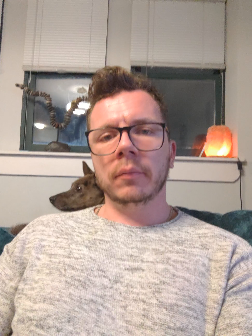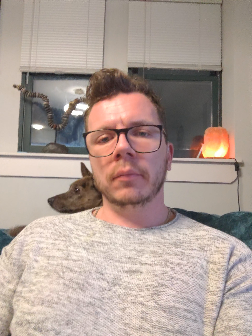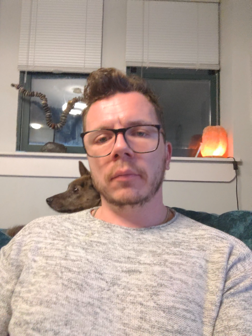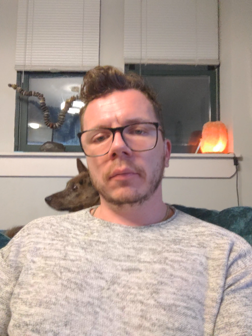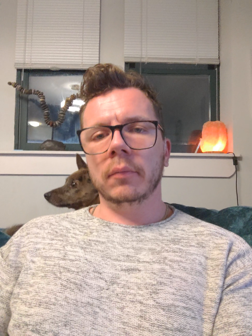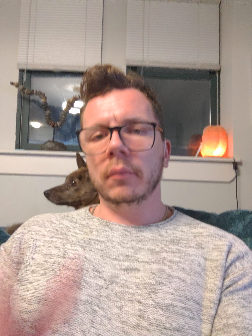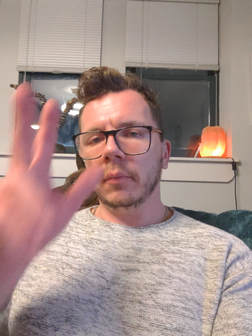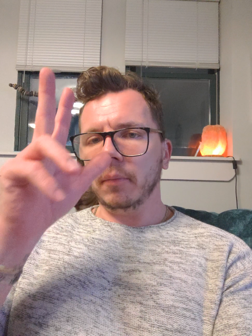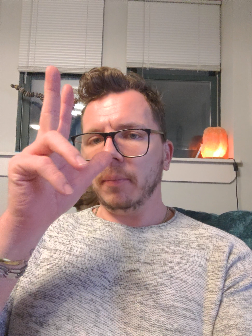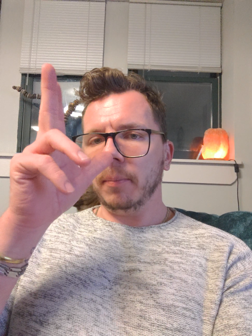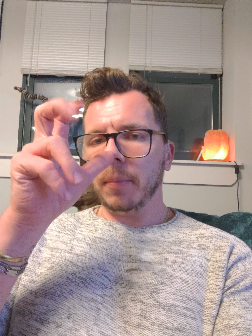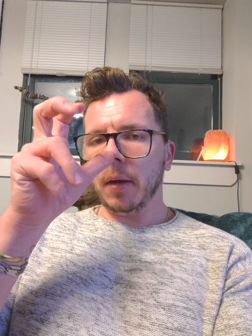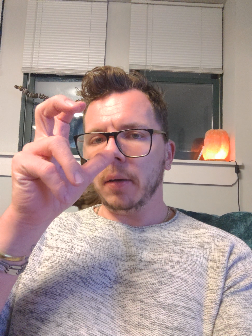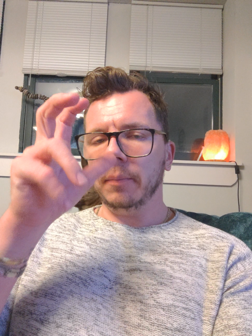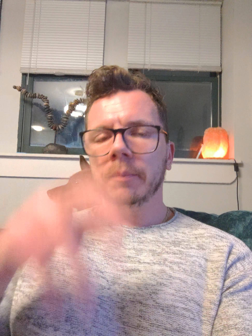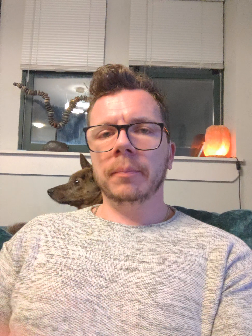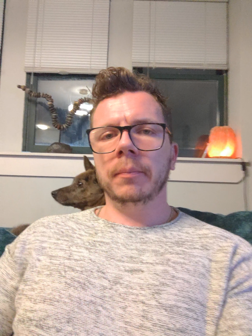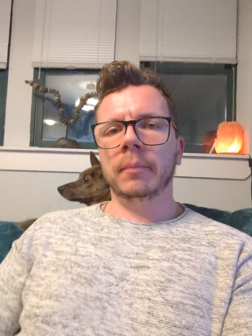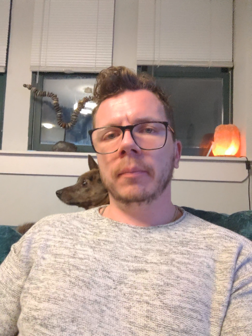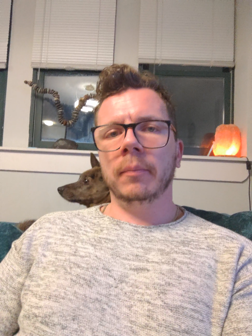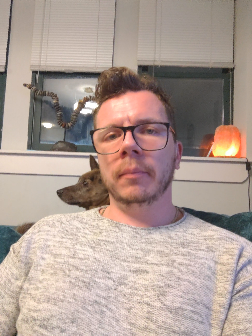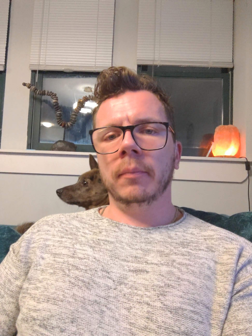bug